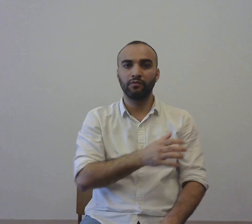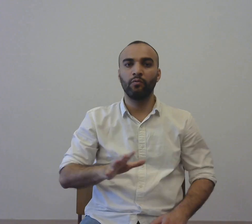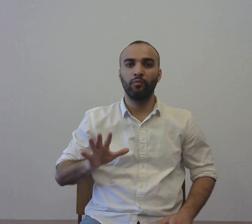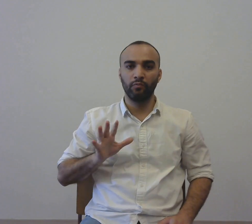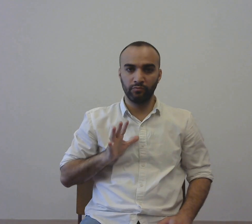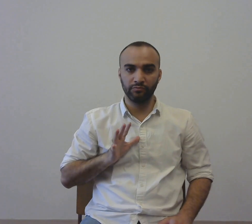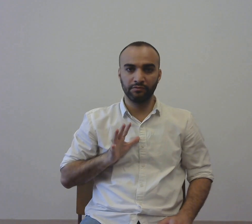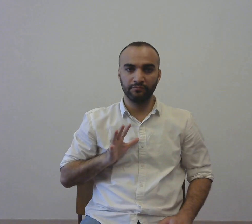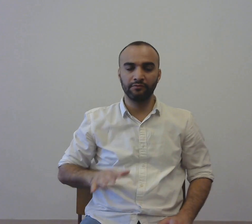olmaq